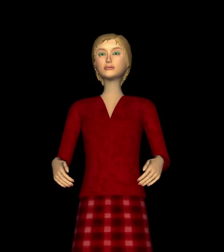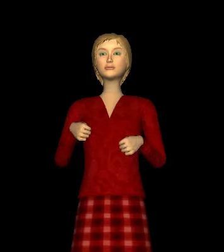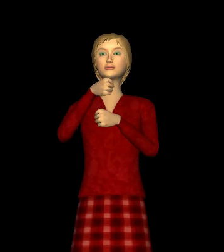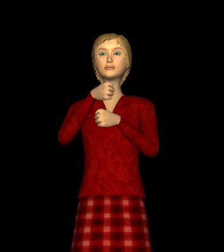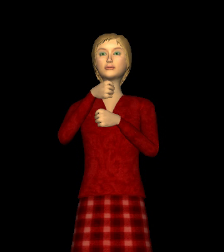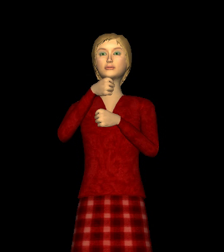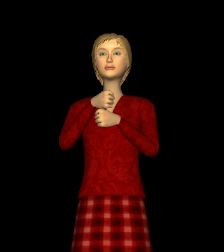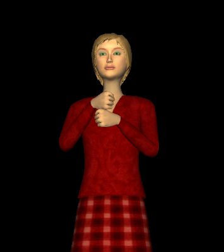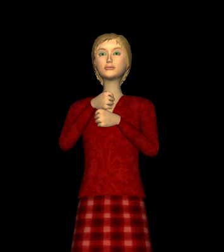عمل